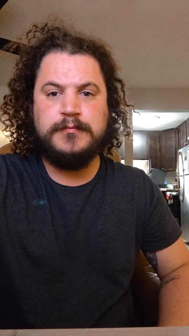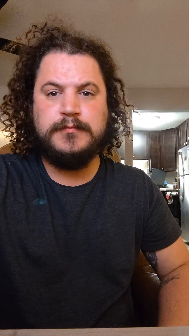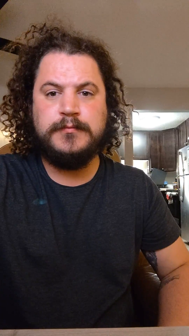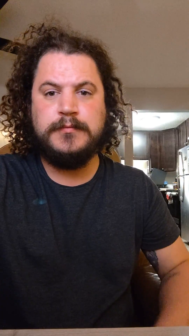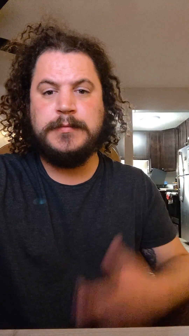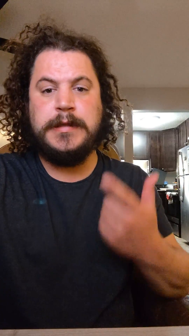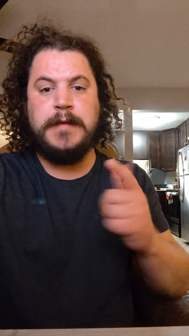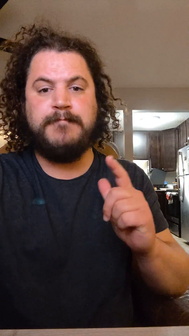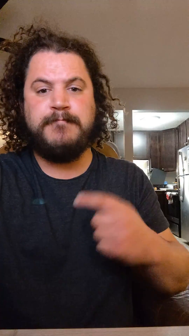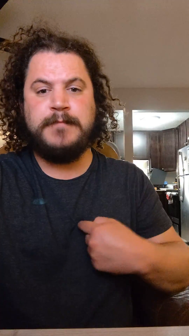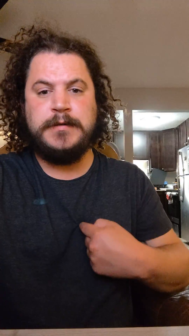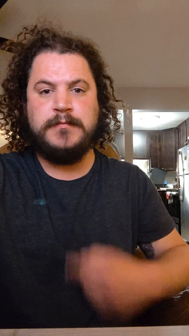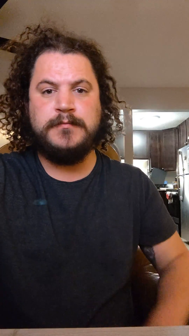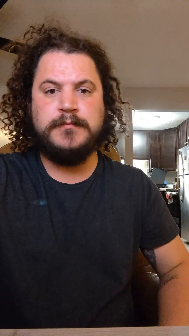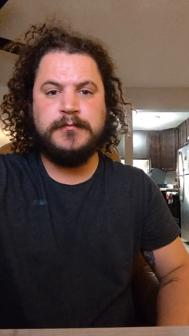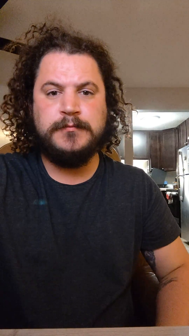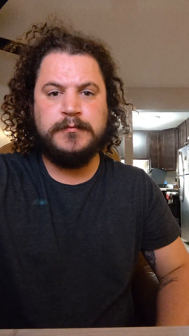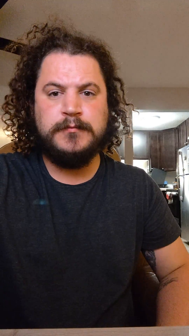let me